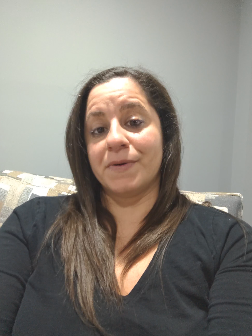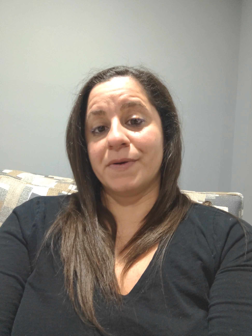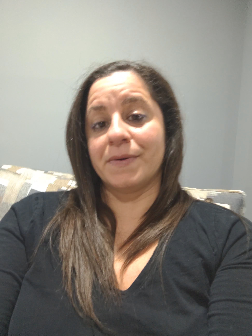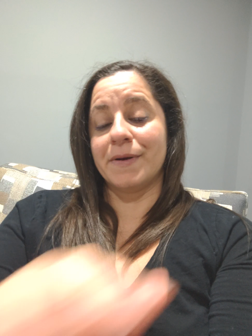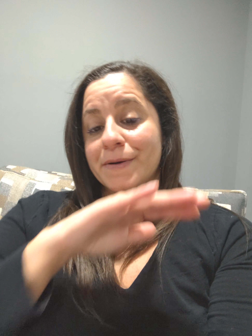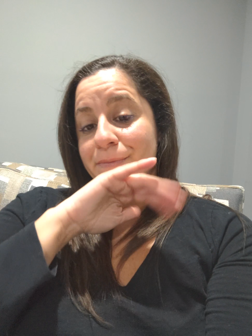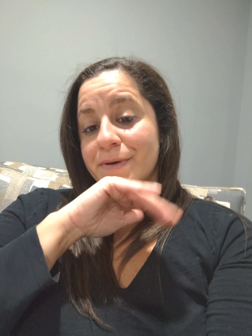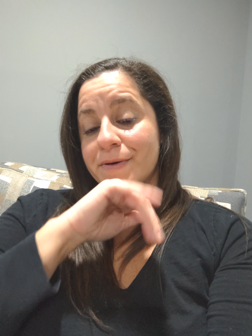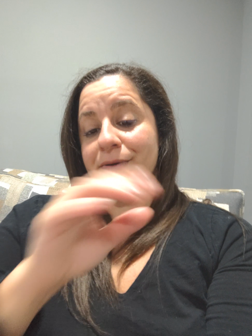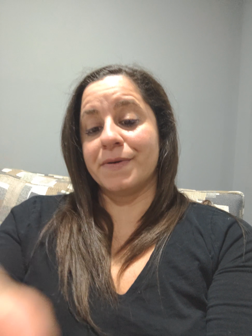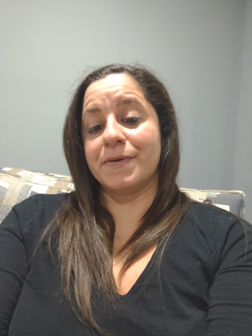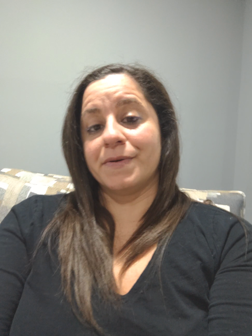pig